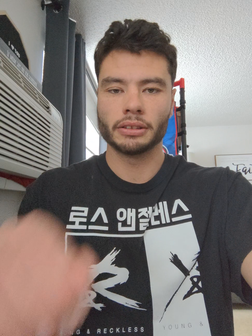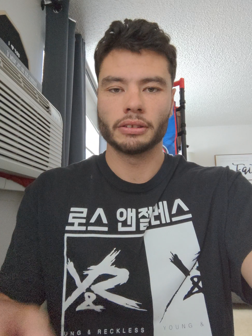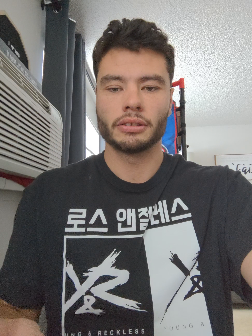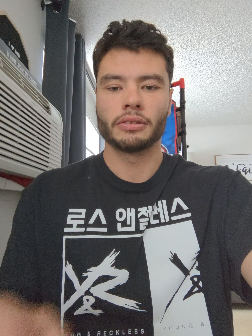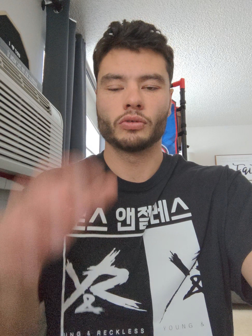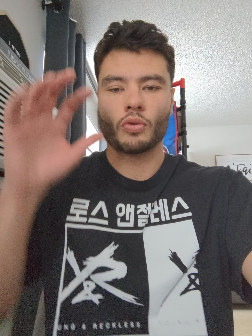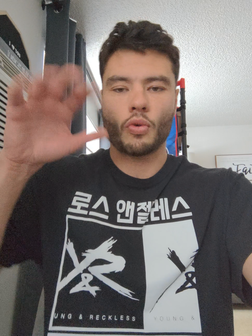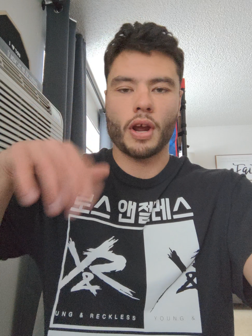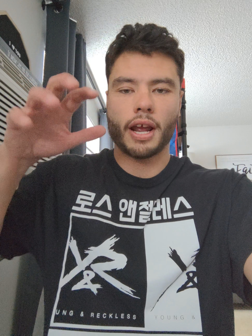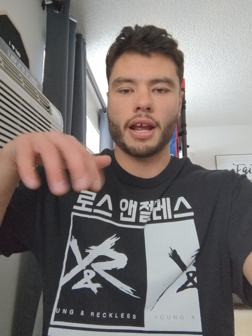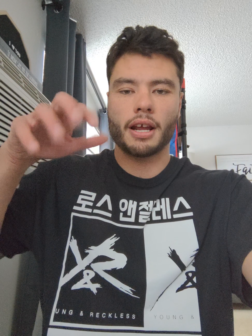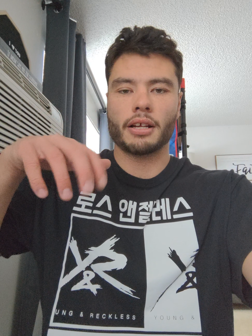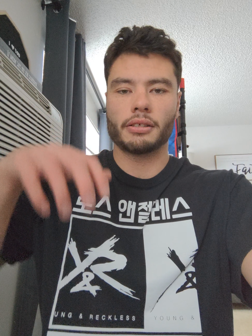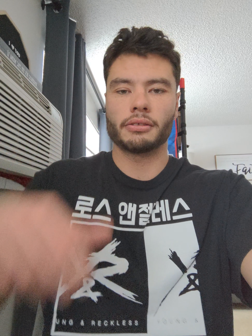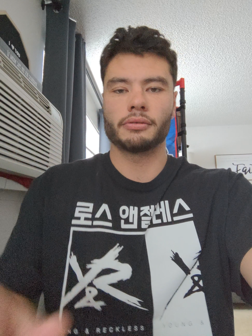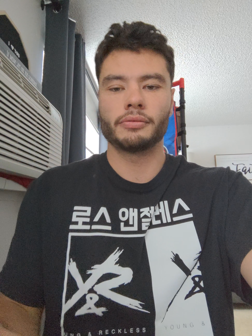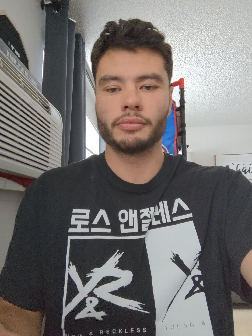rain